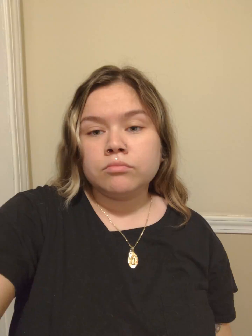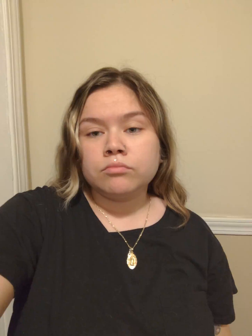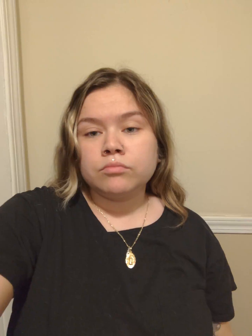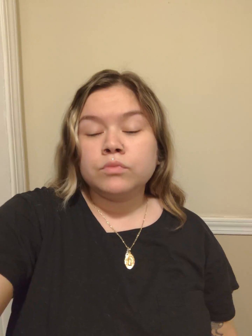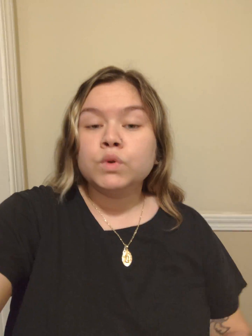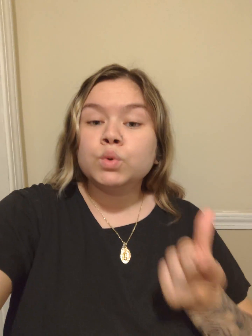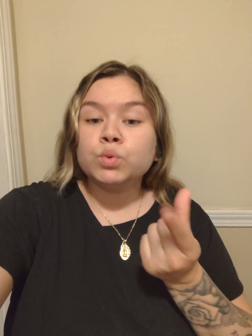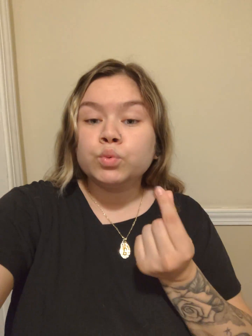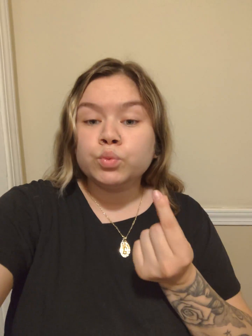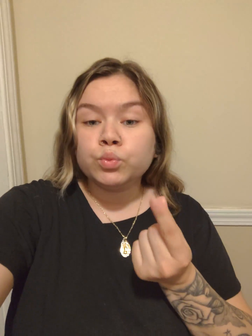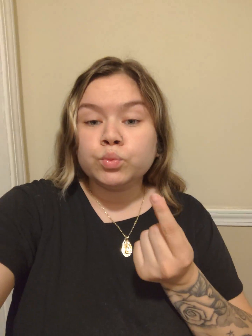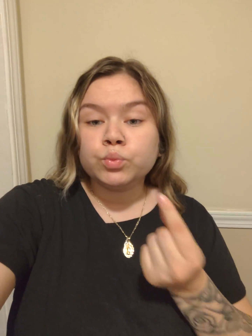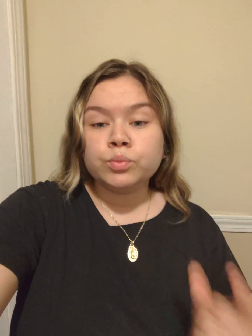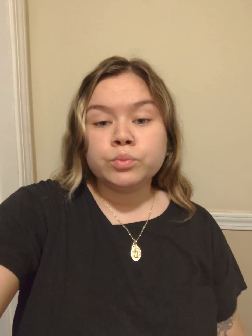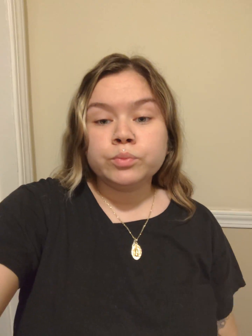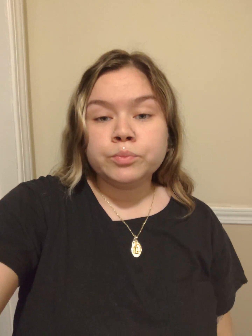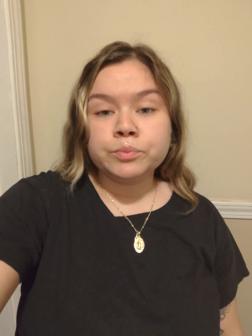do